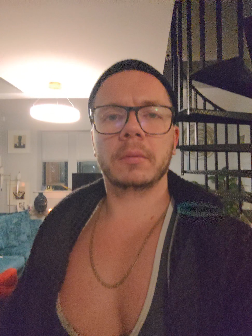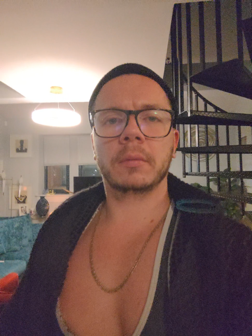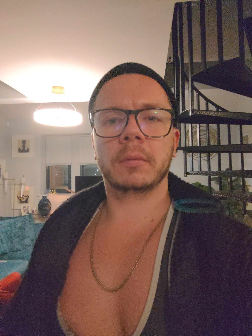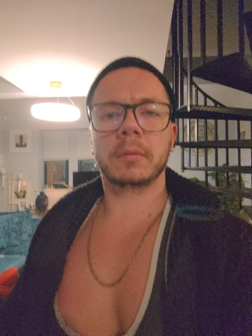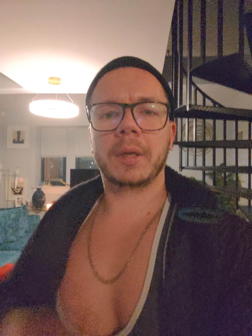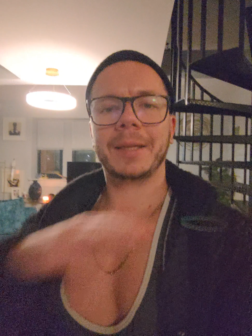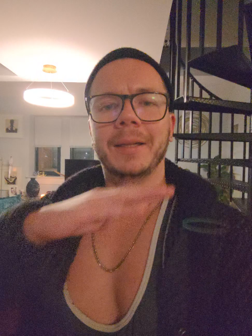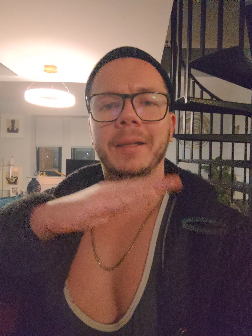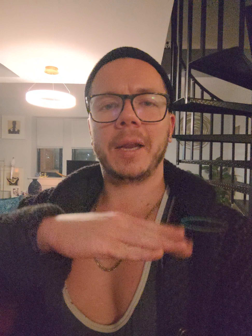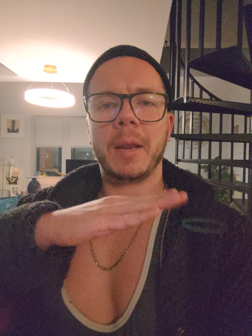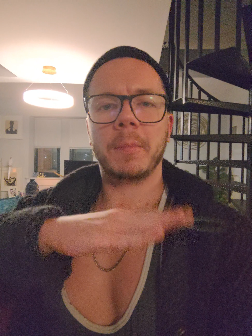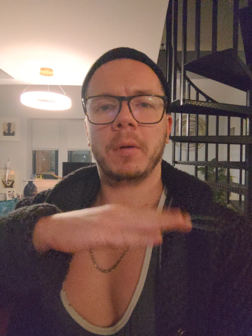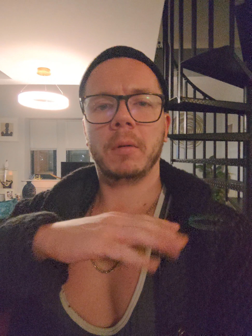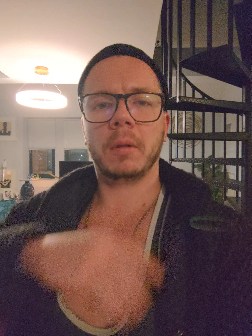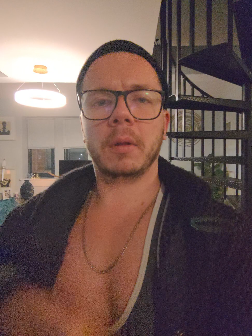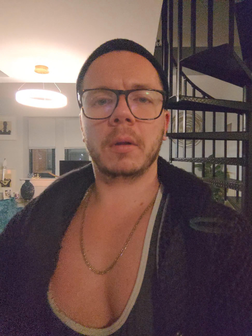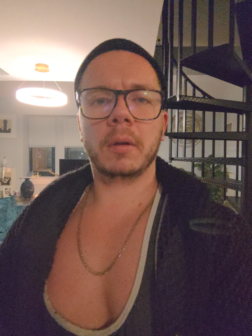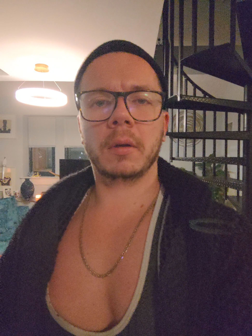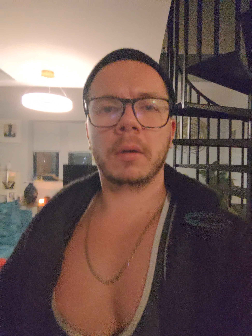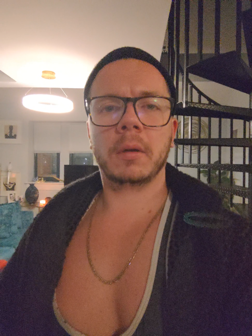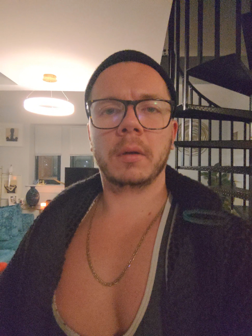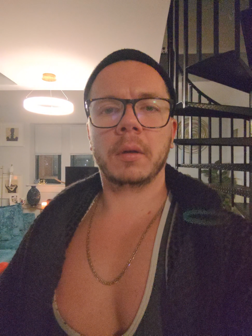table